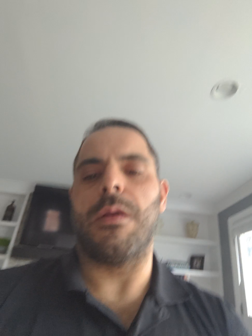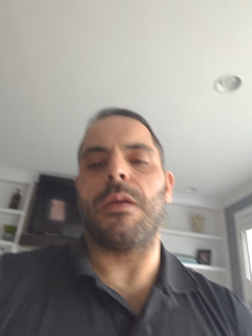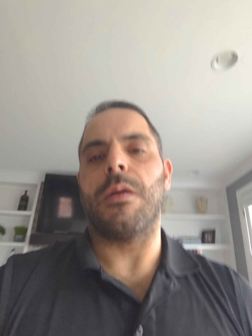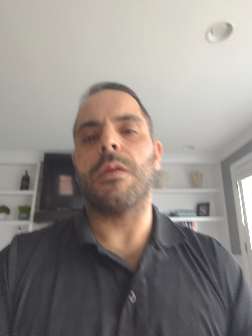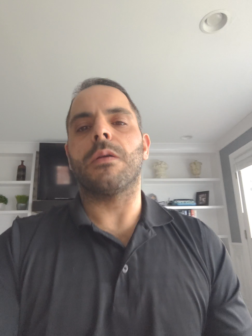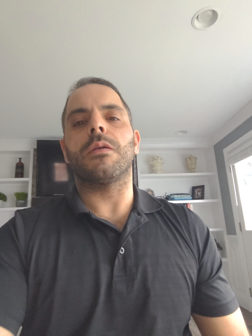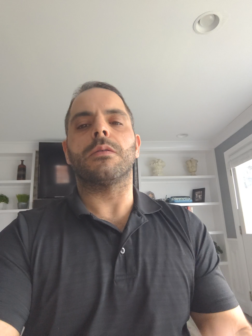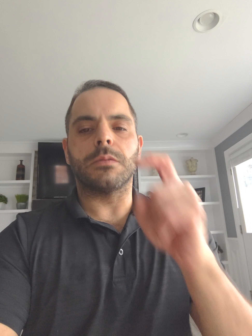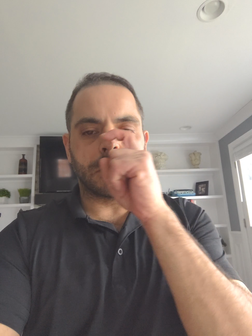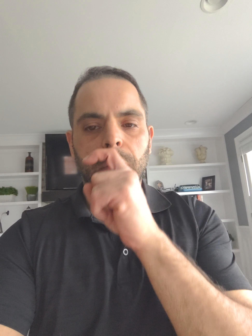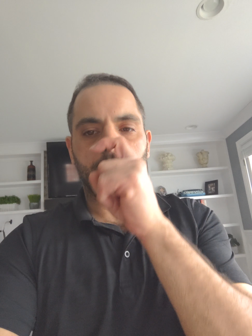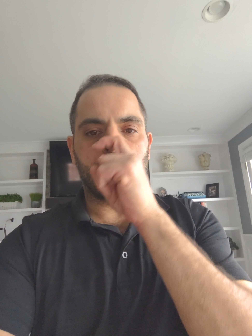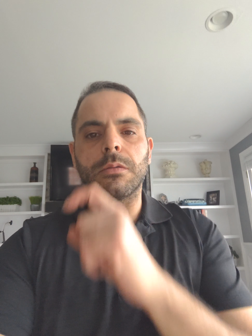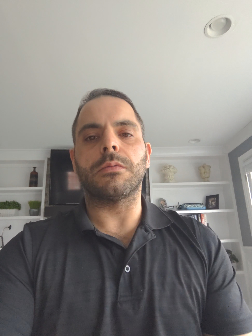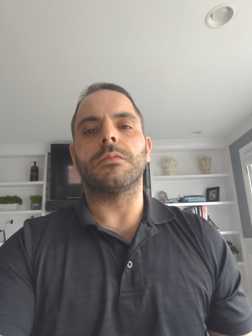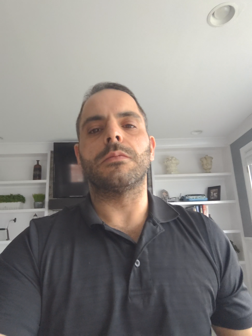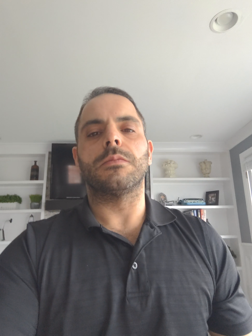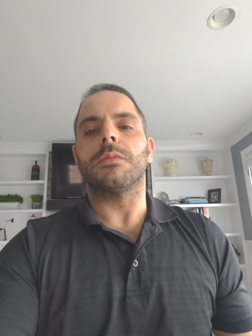doll